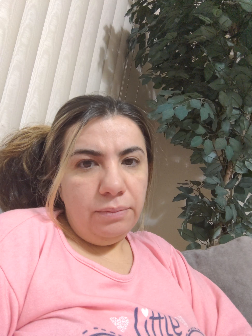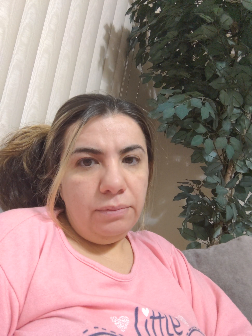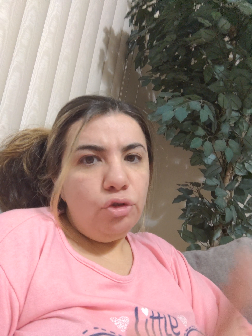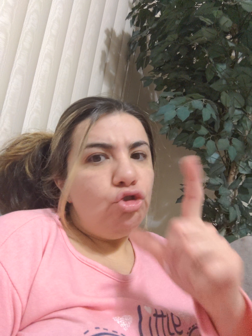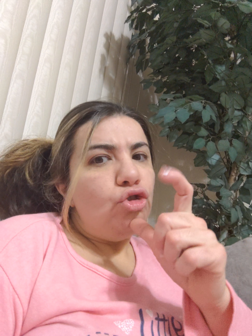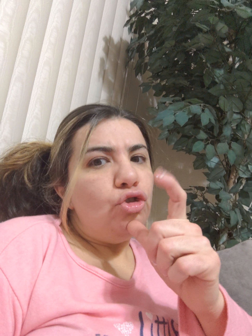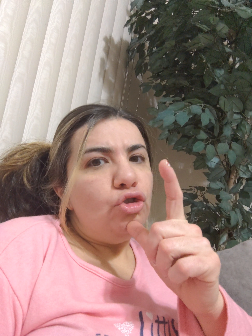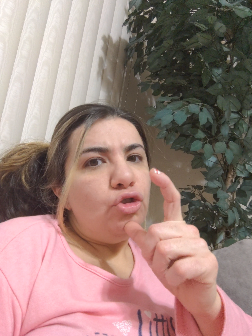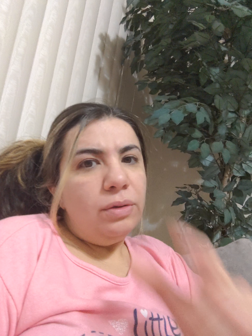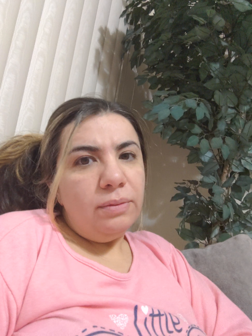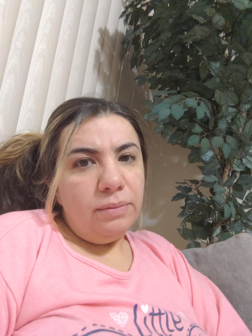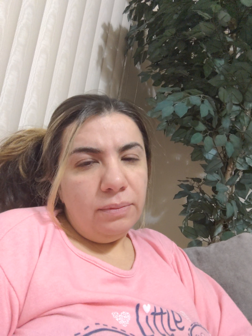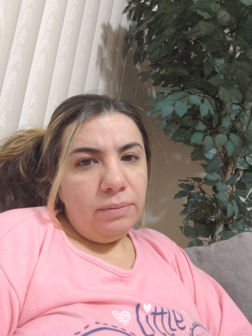who